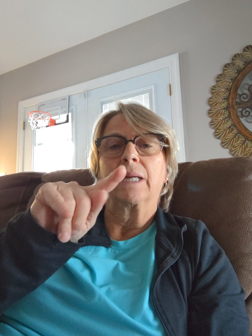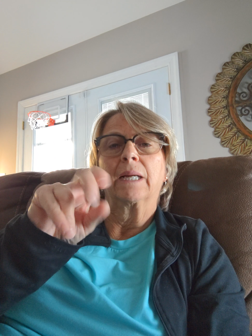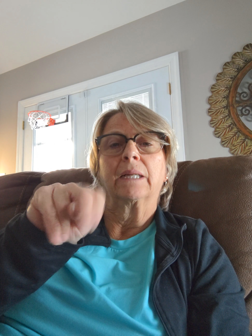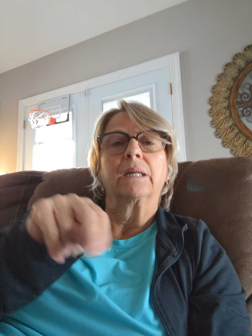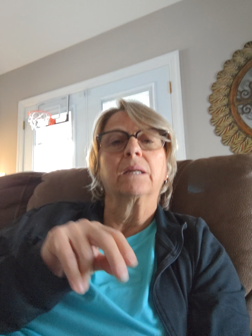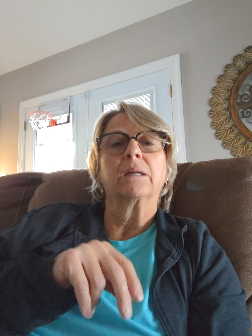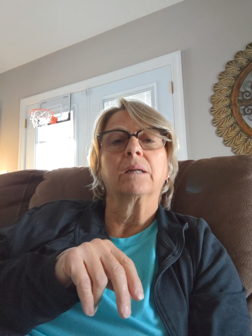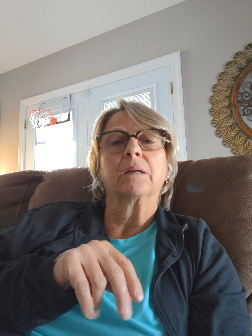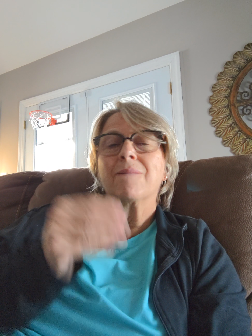mitten